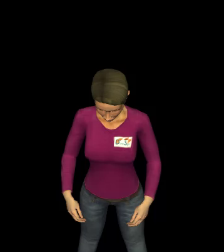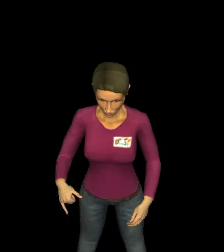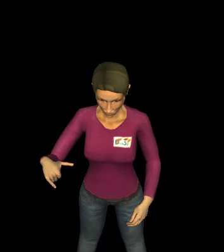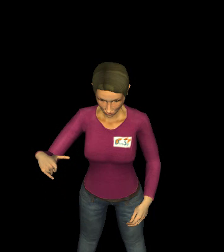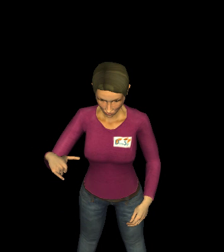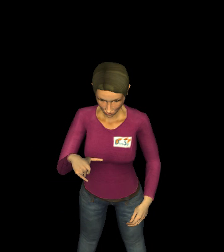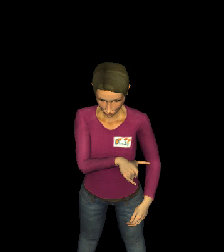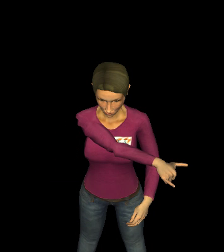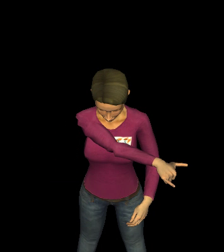طائرة